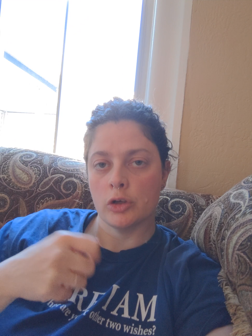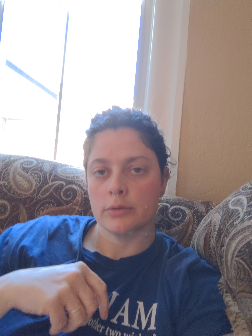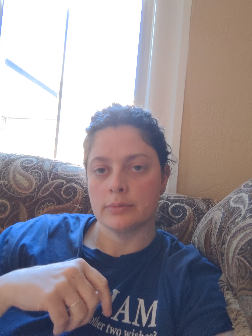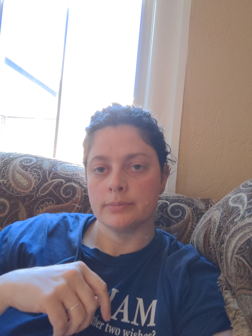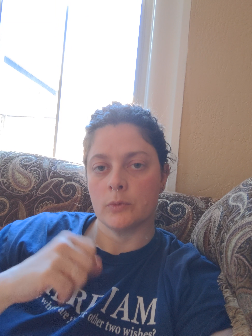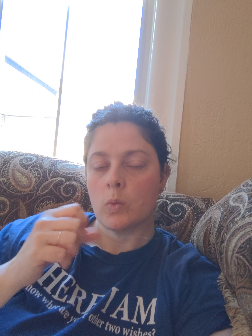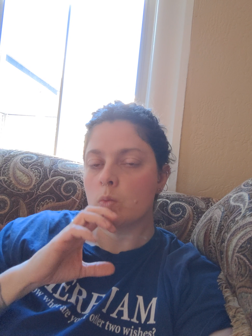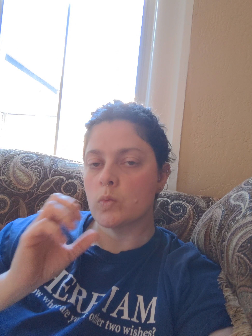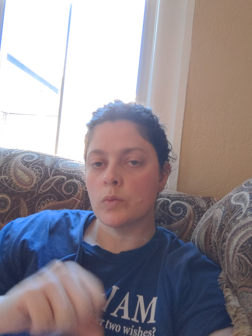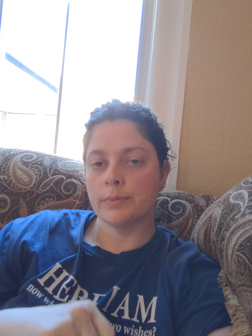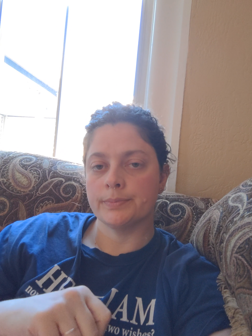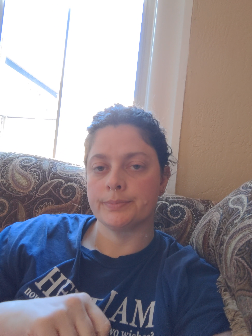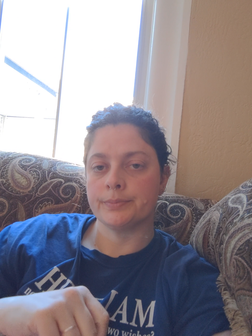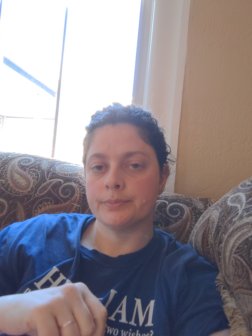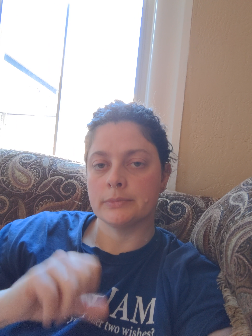old